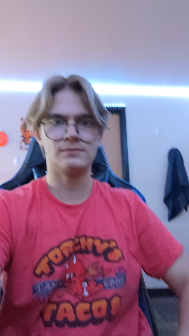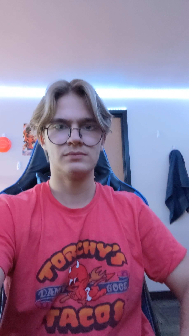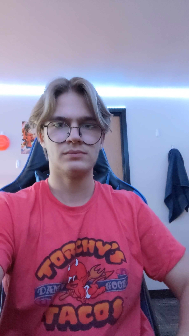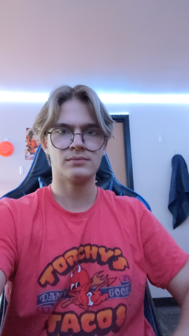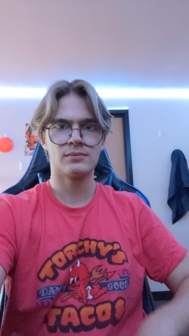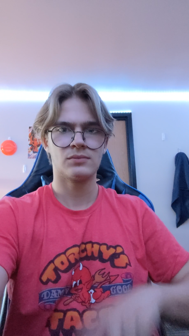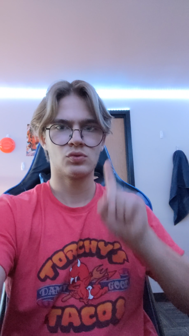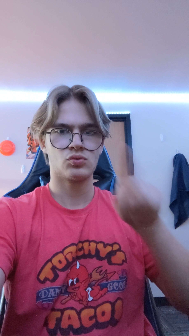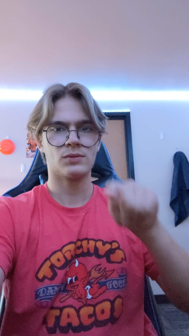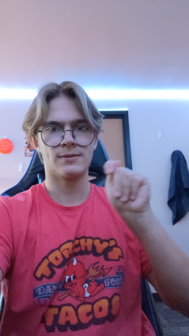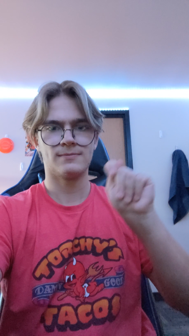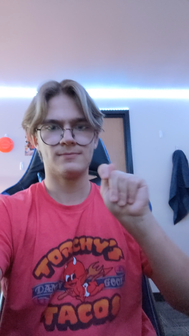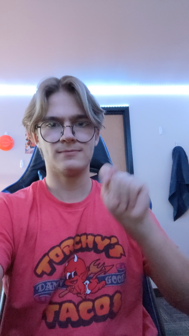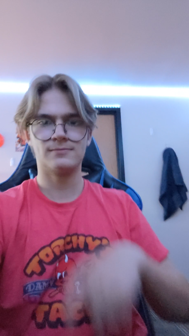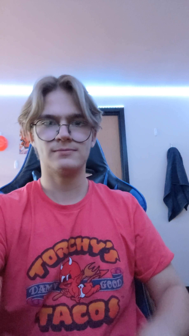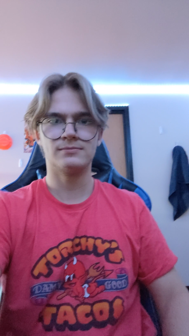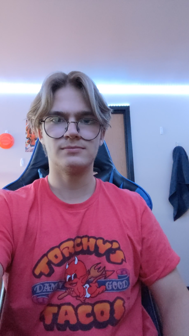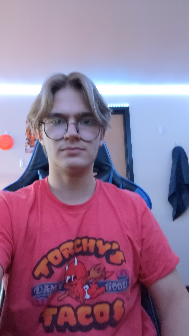go potty